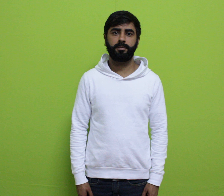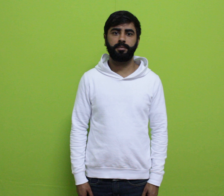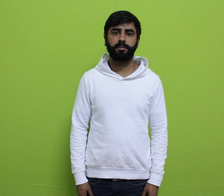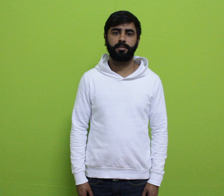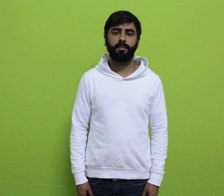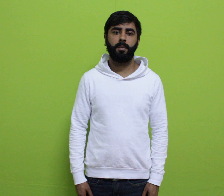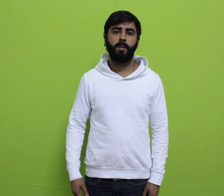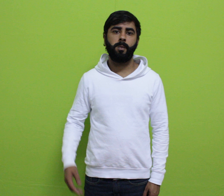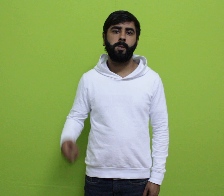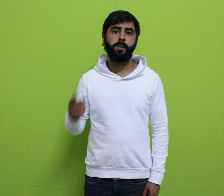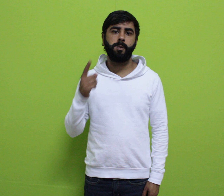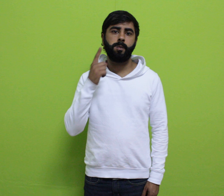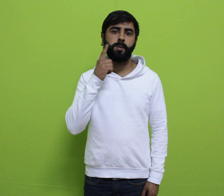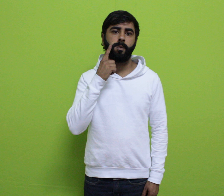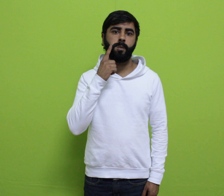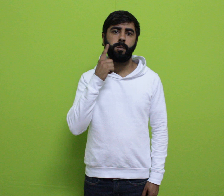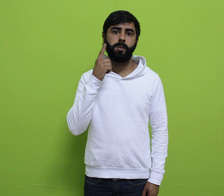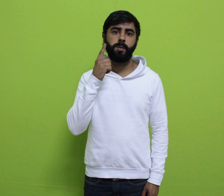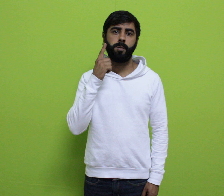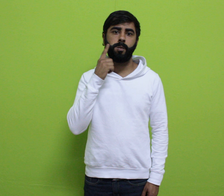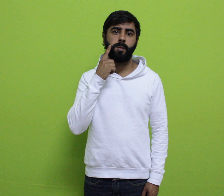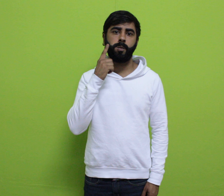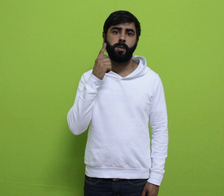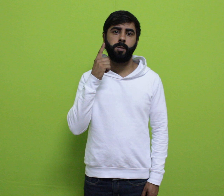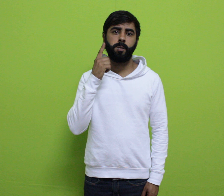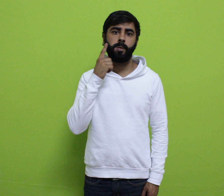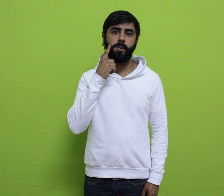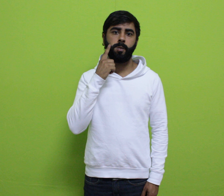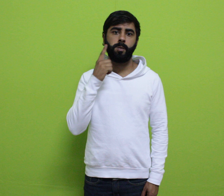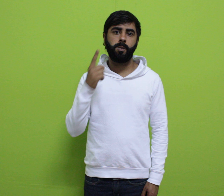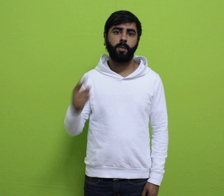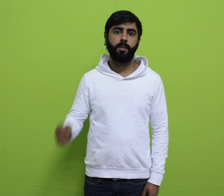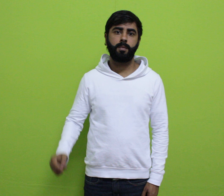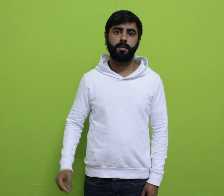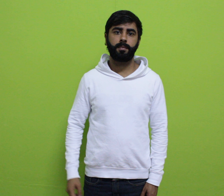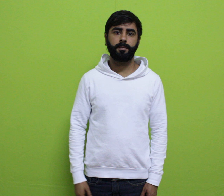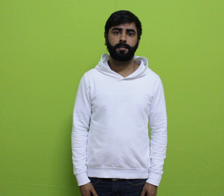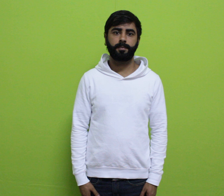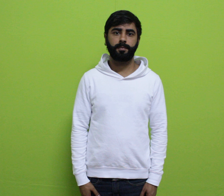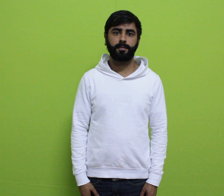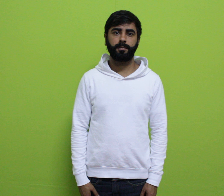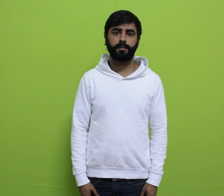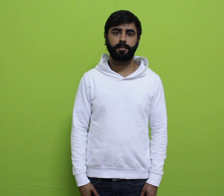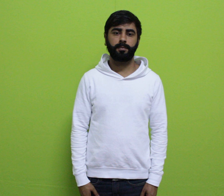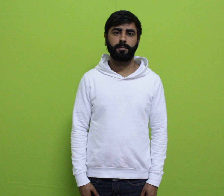bala